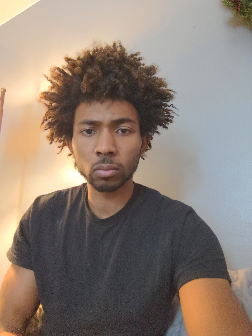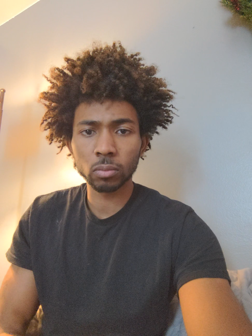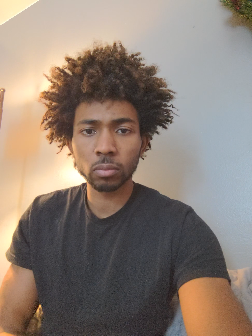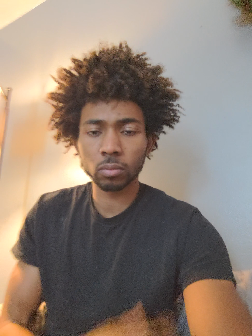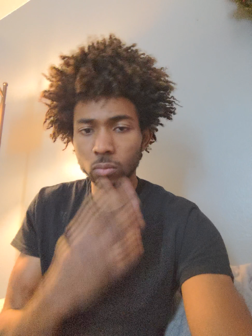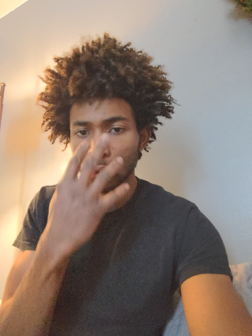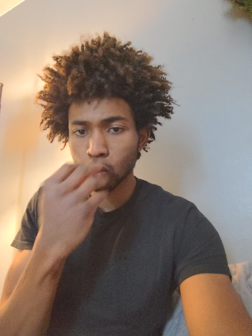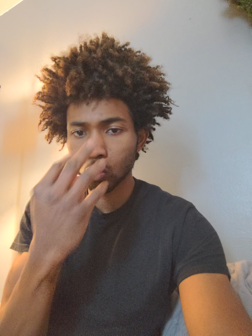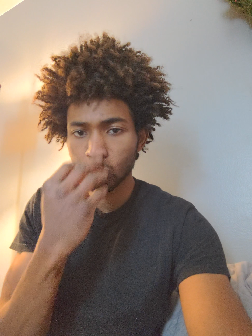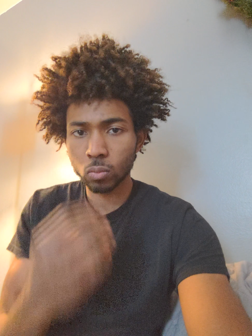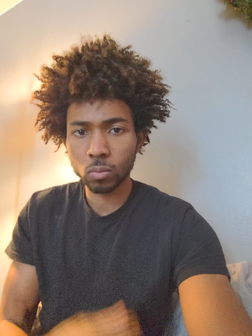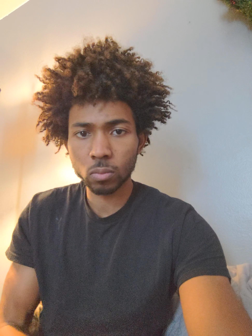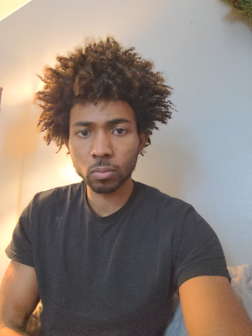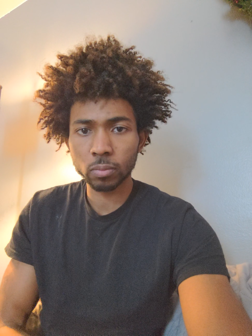wolf